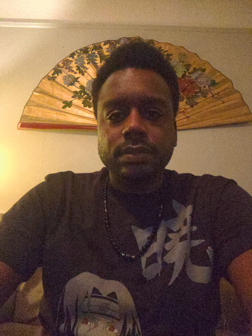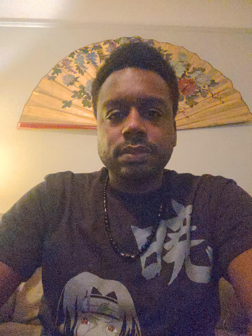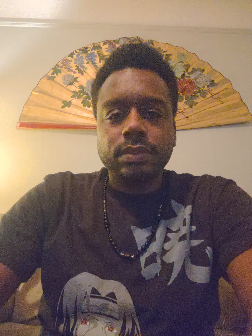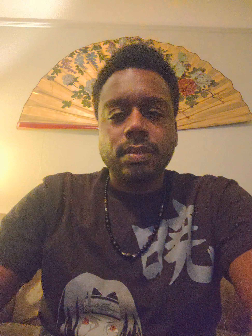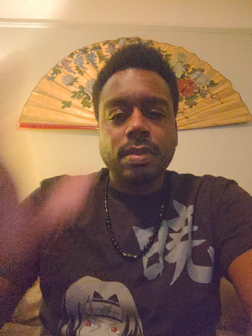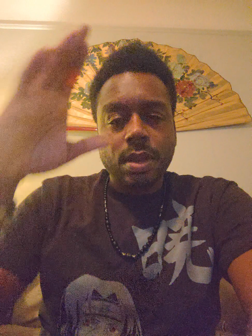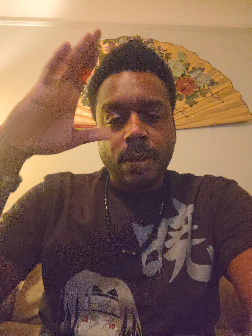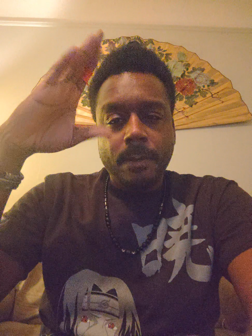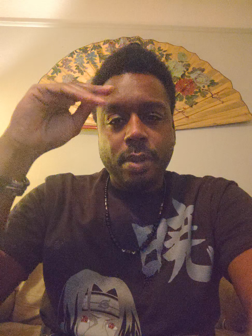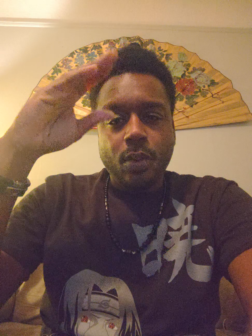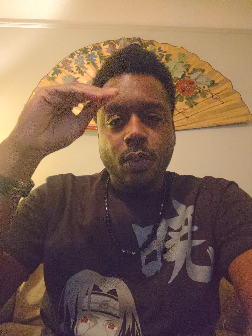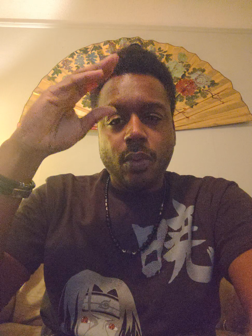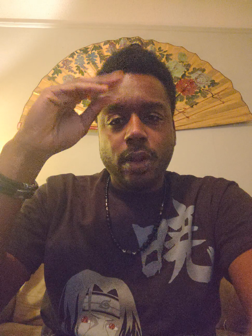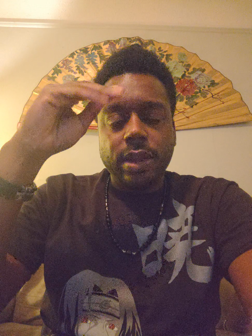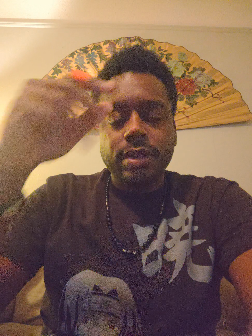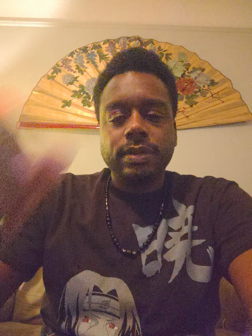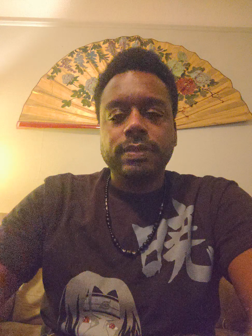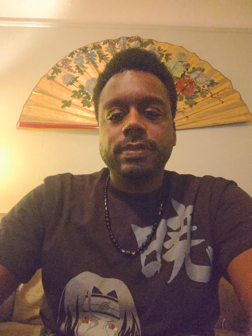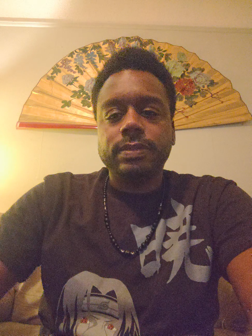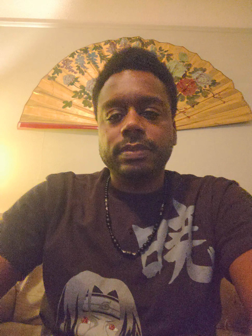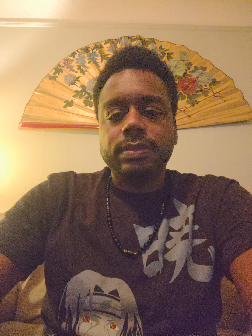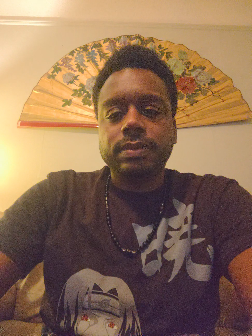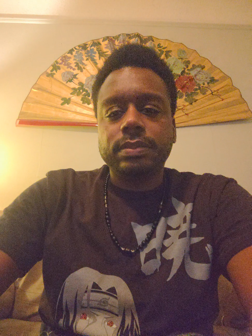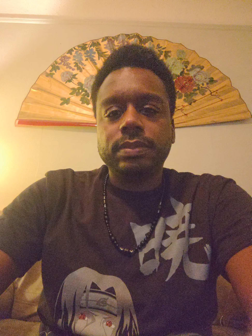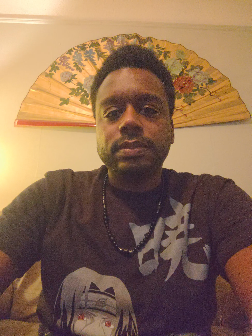boy